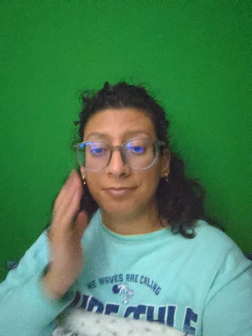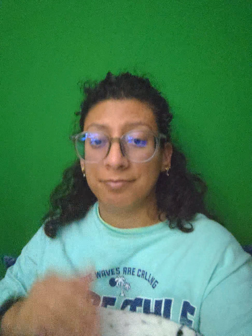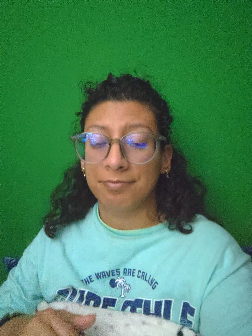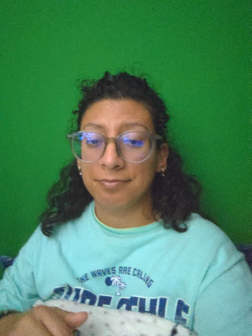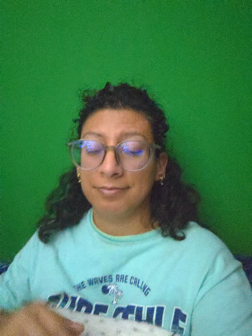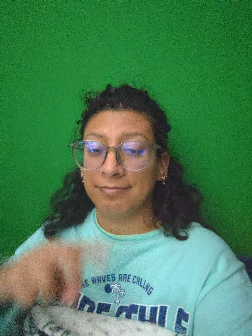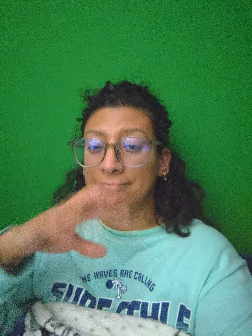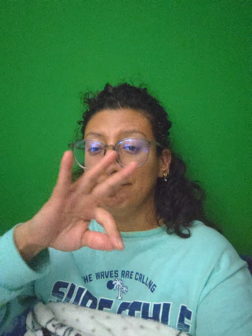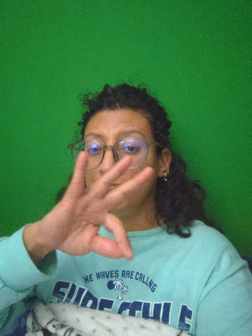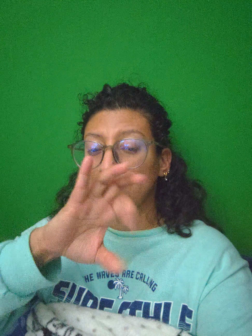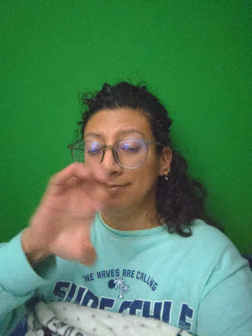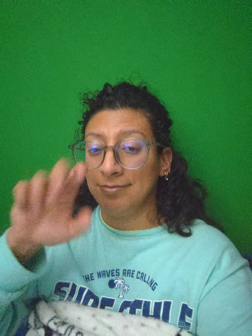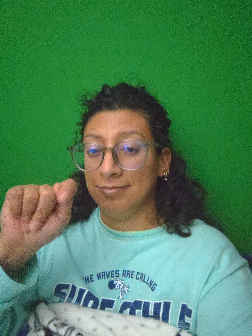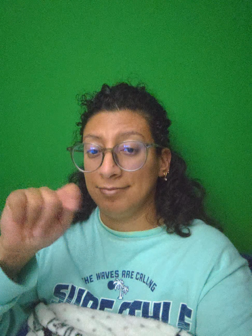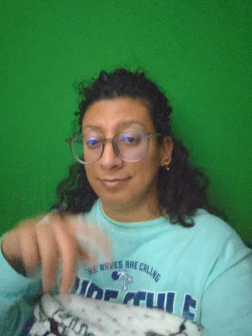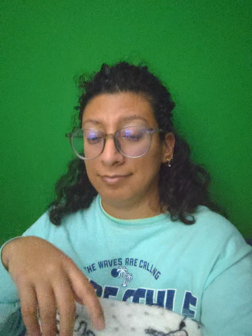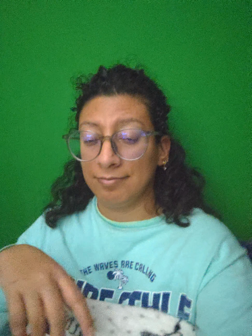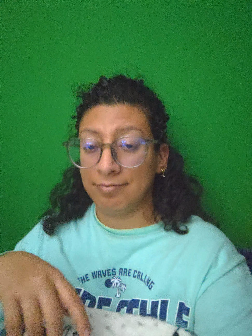feet